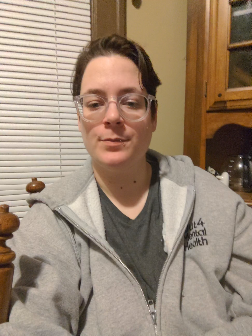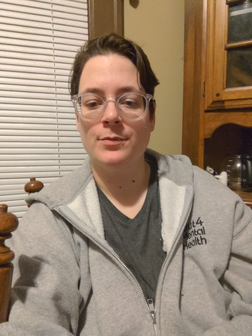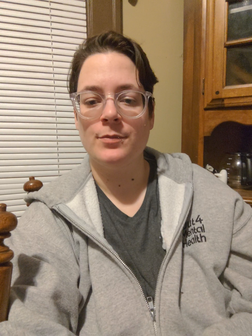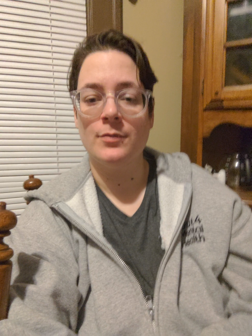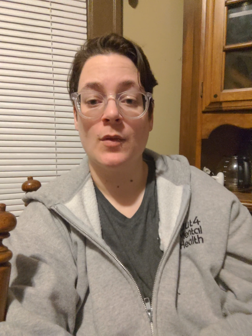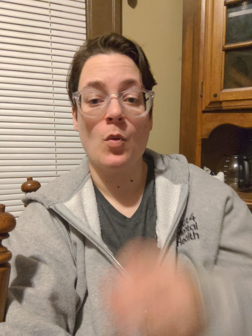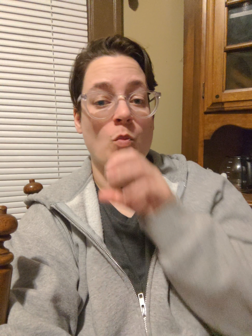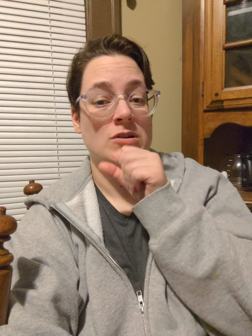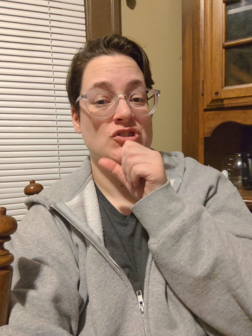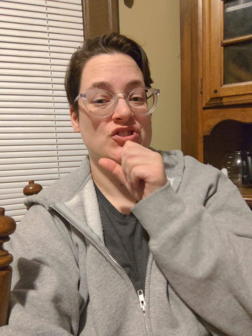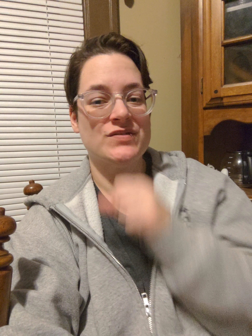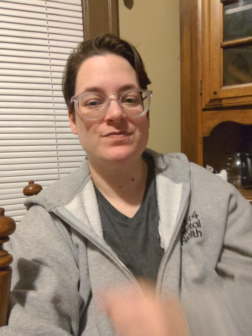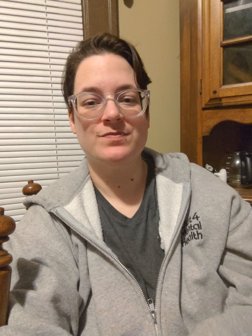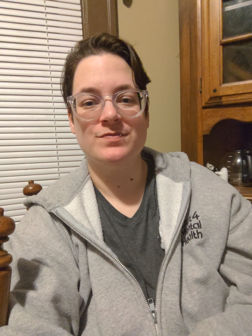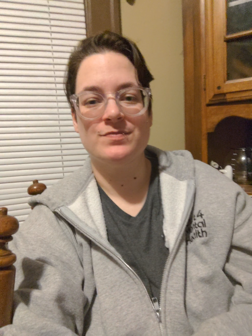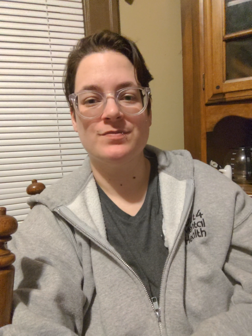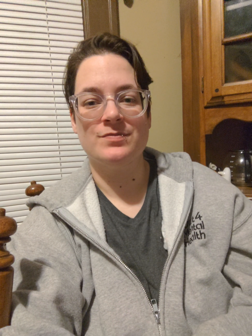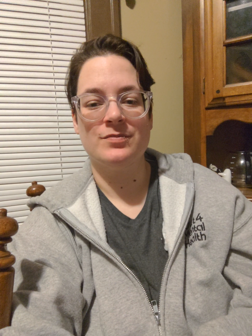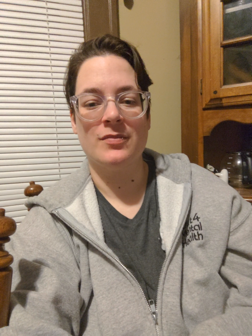orange